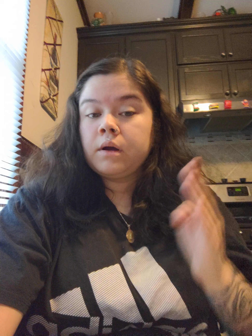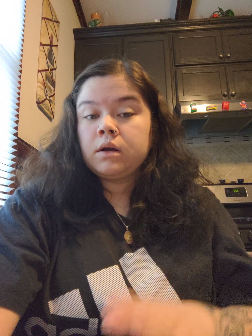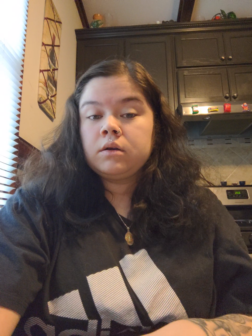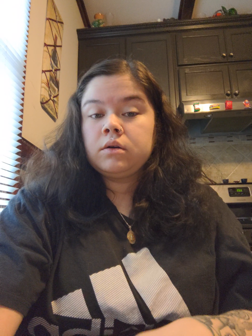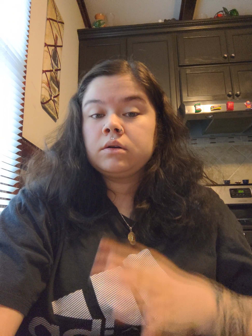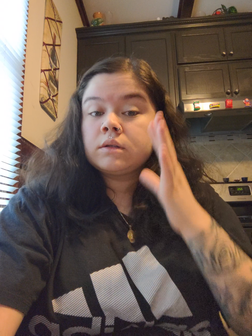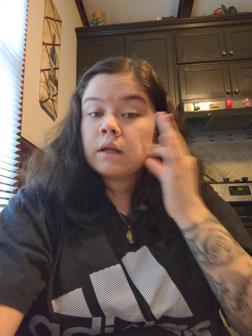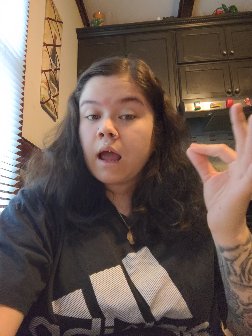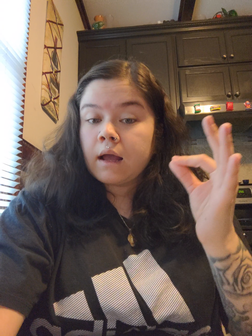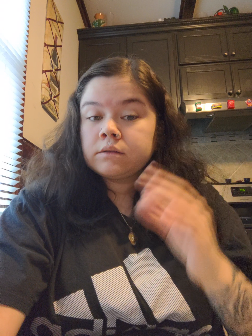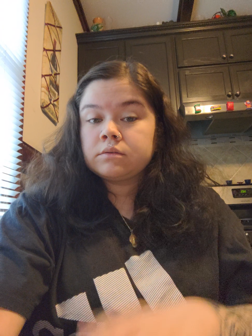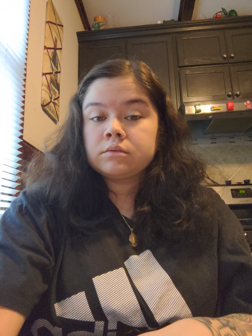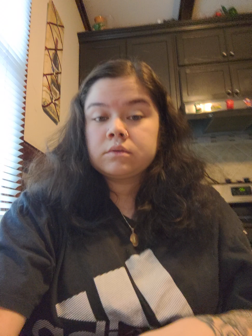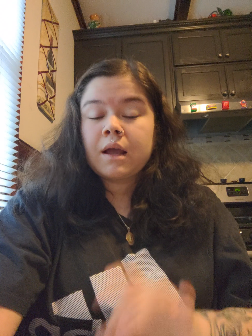cat